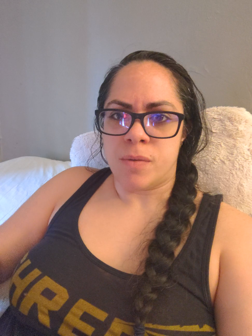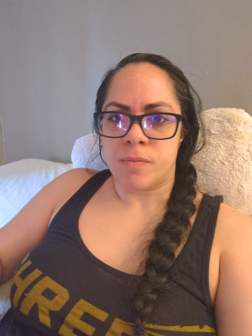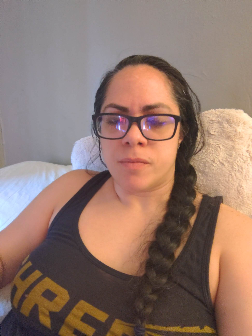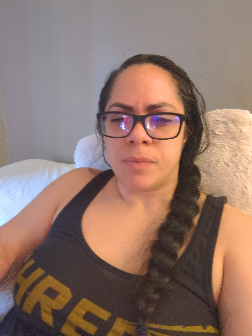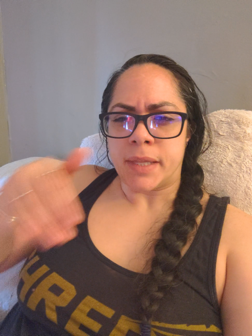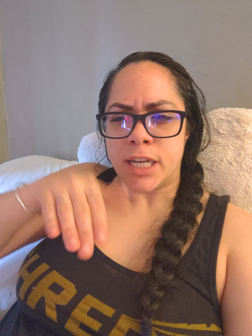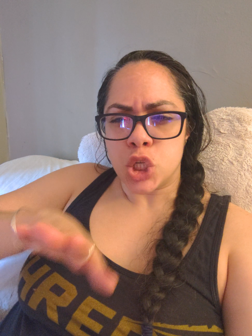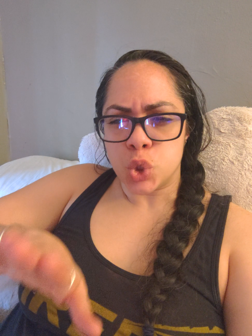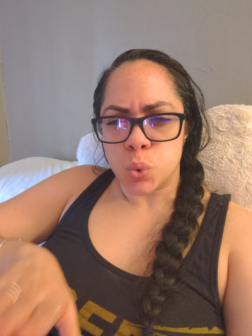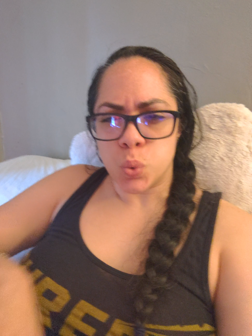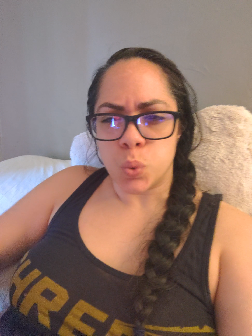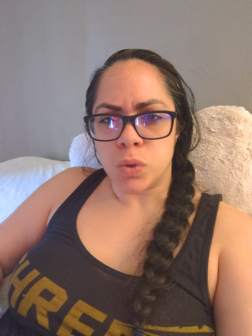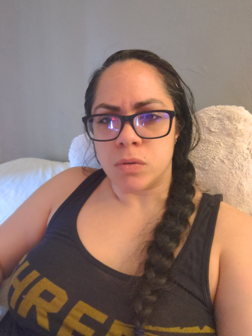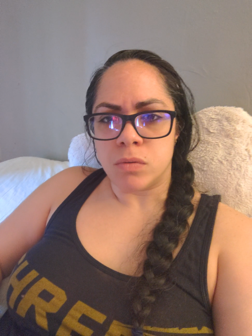into